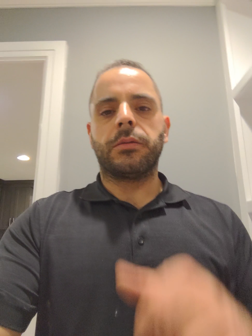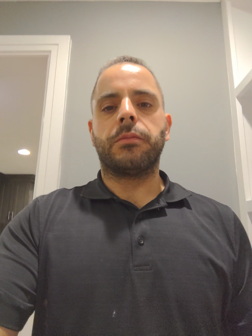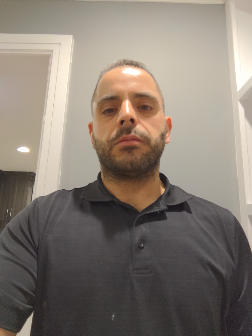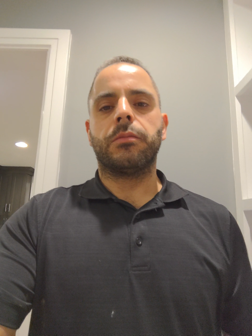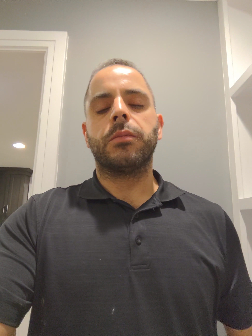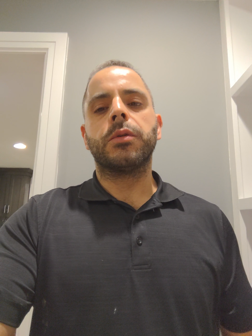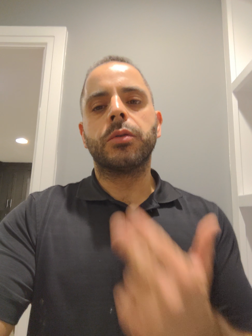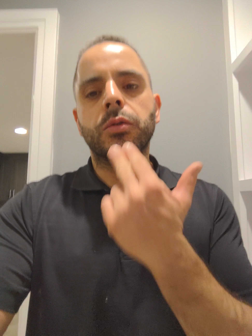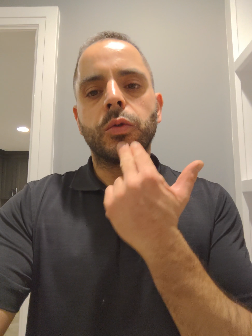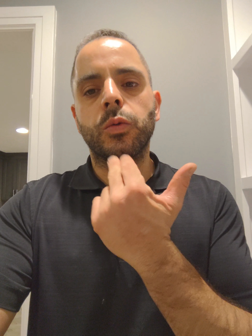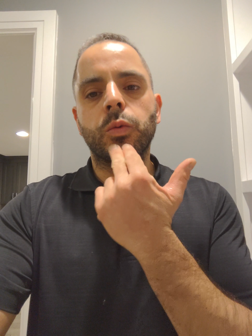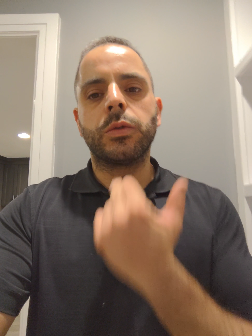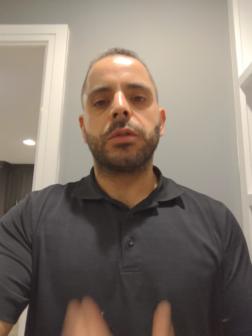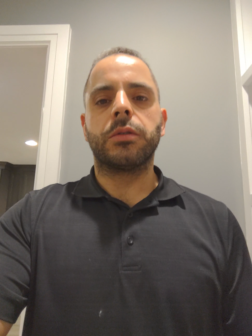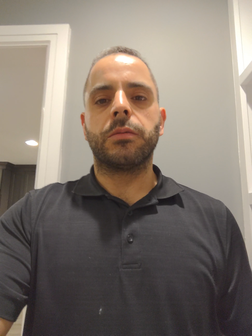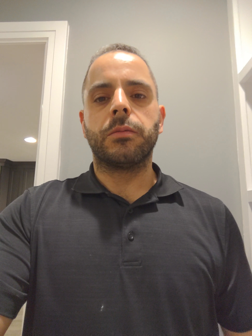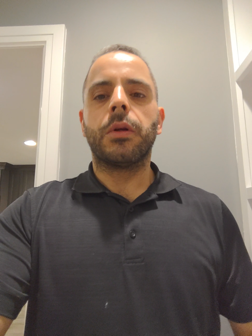cute